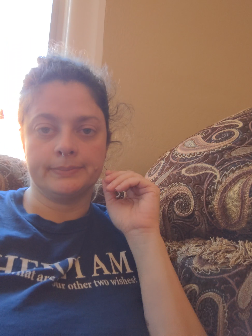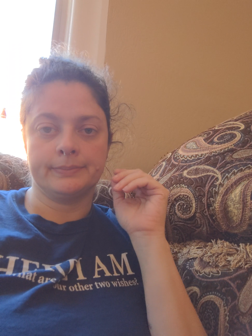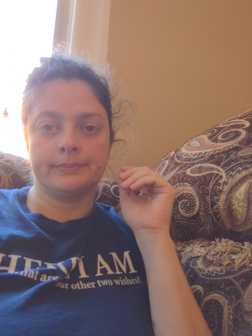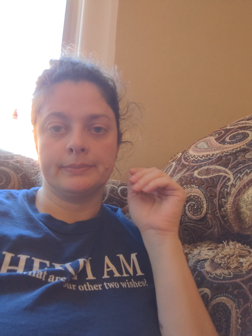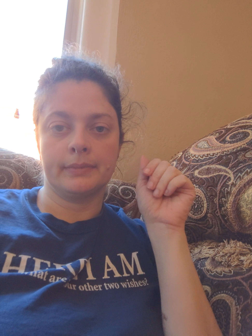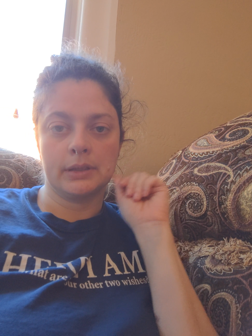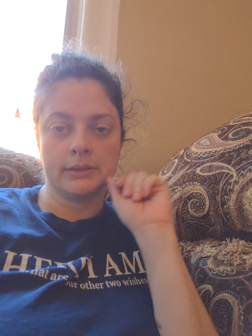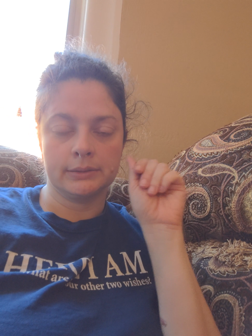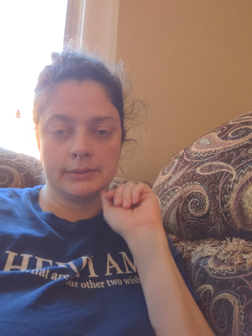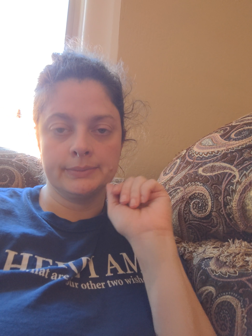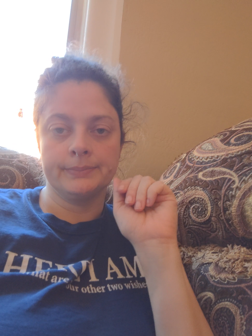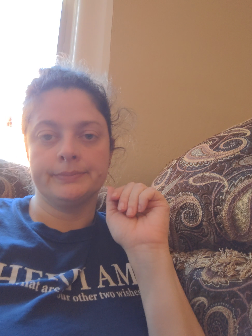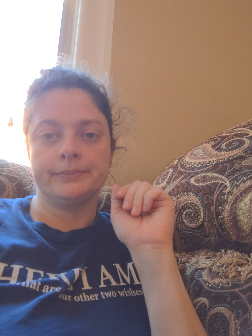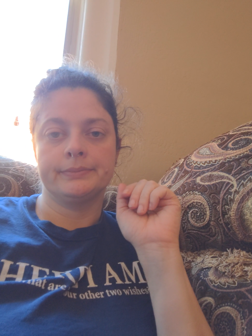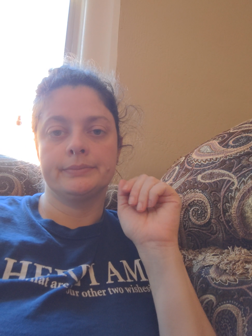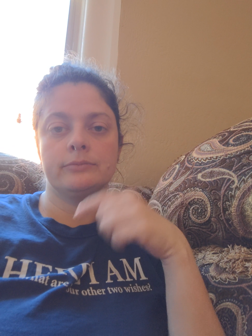aunt